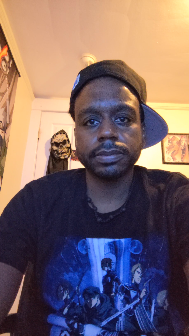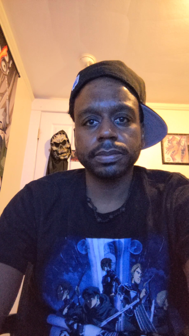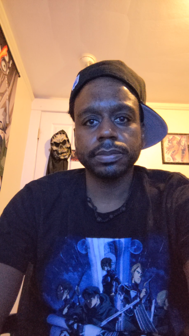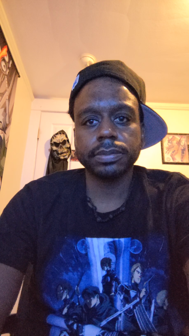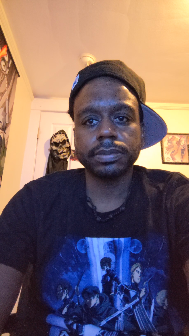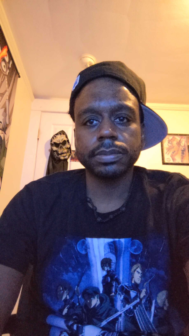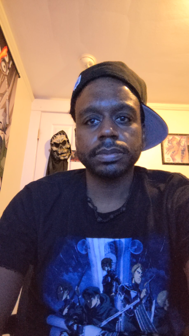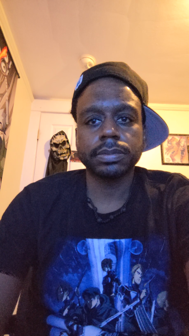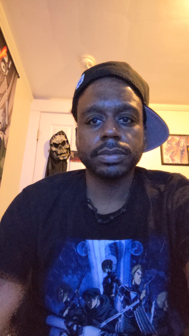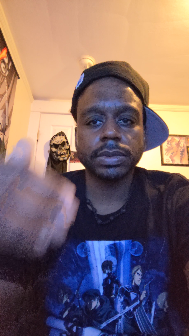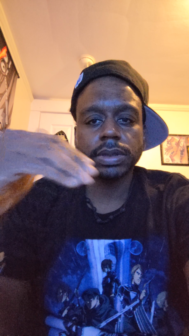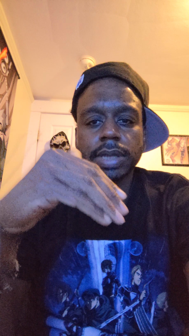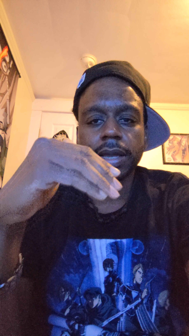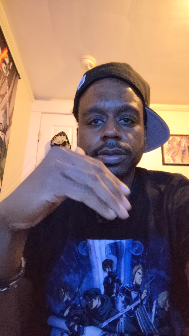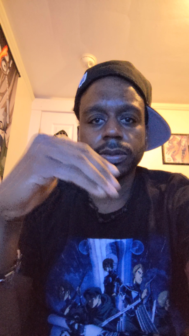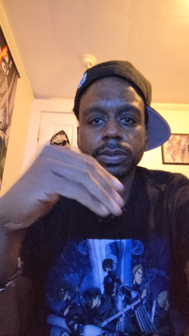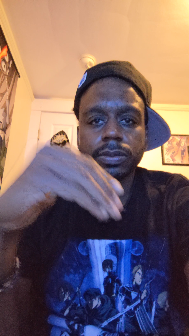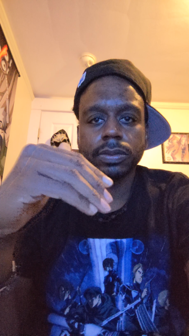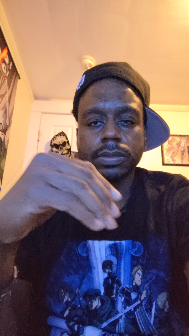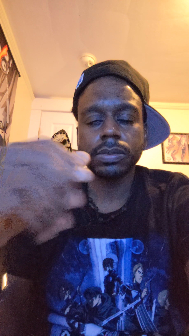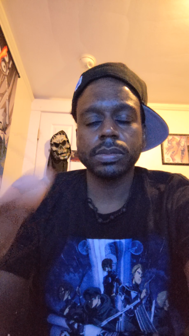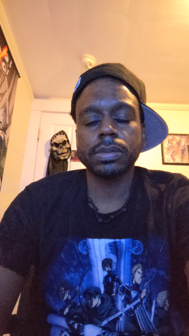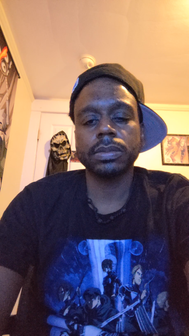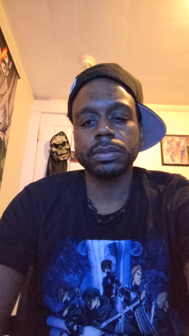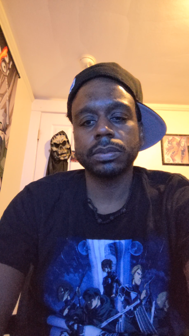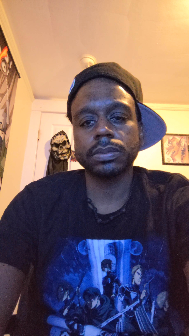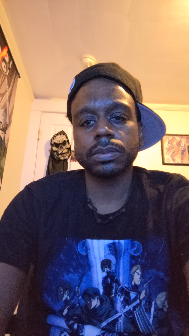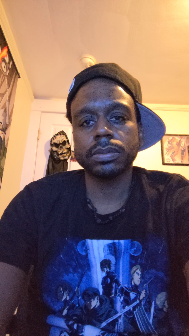doctor